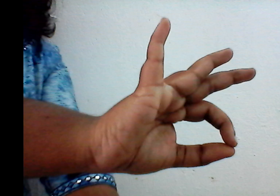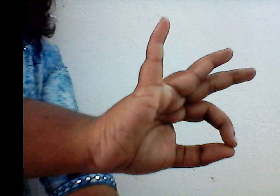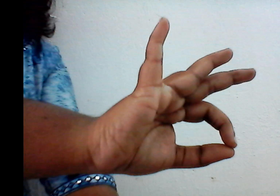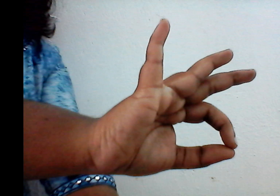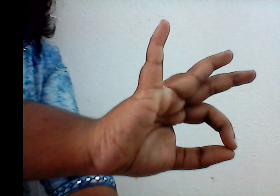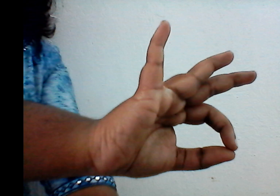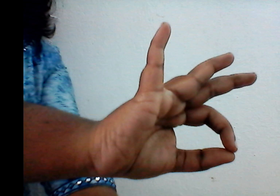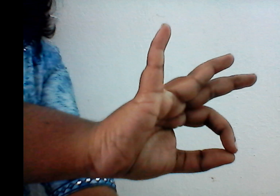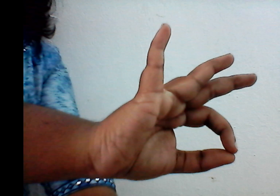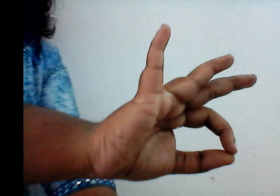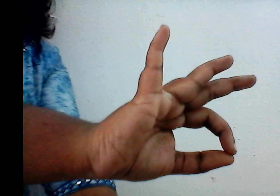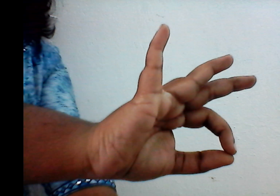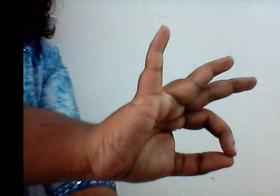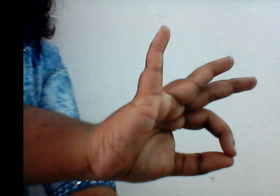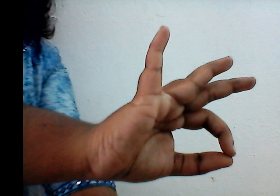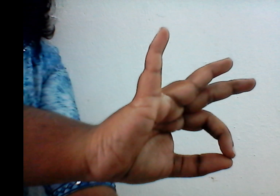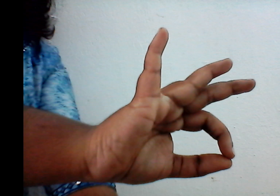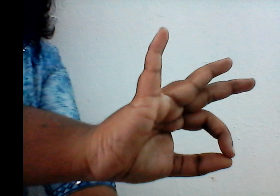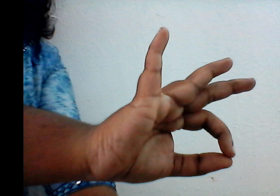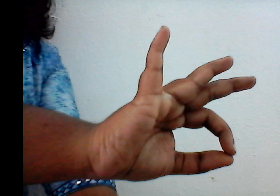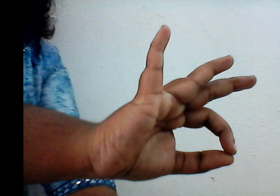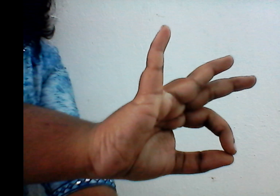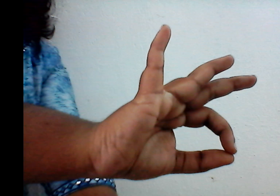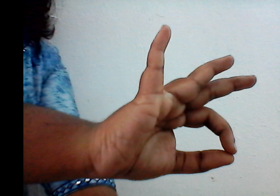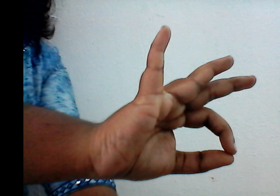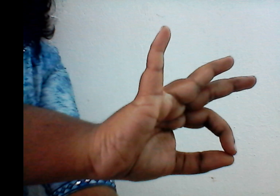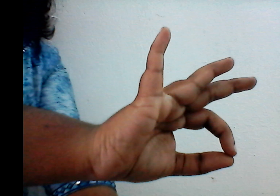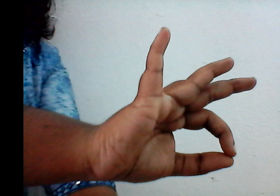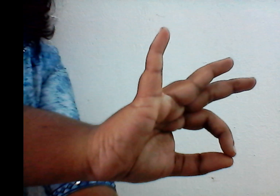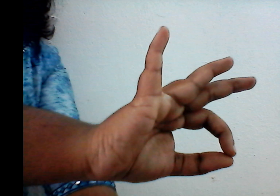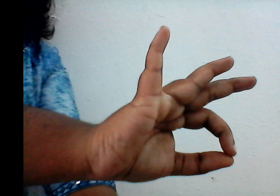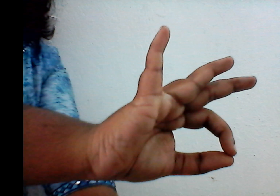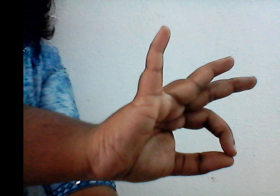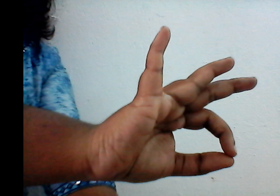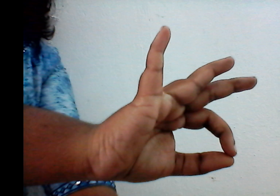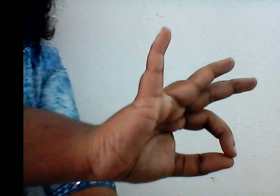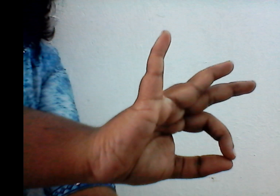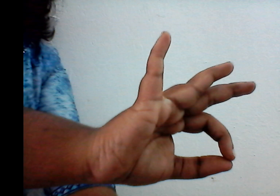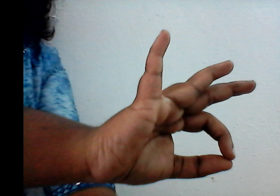ഒ